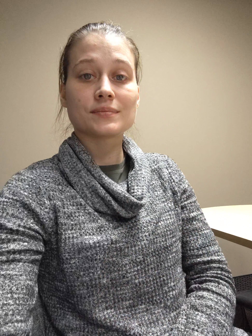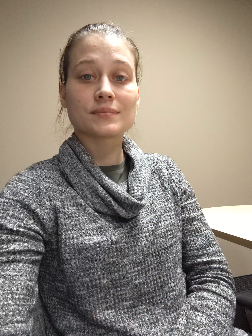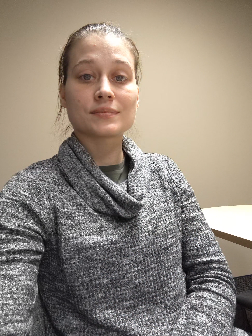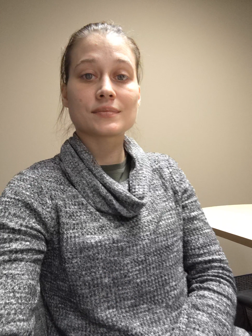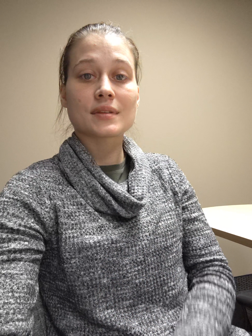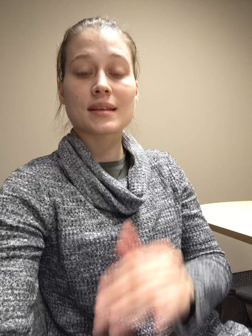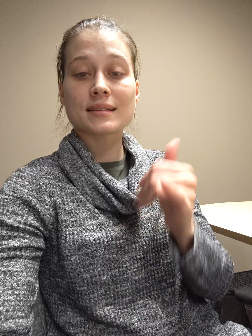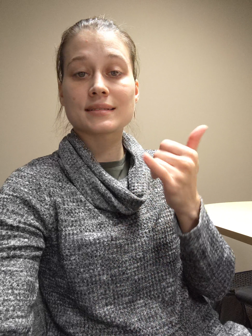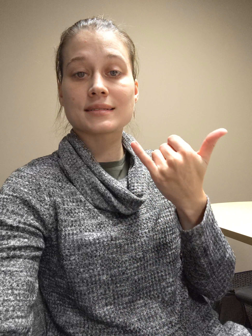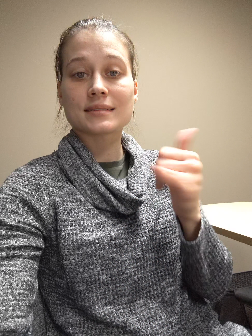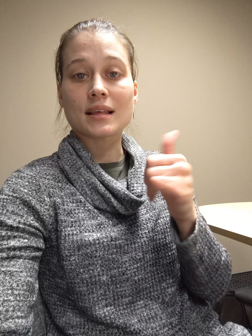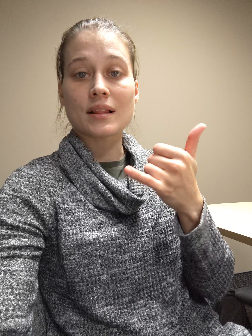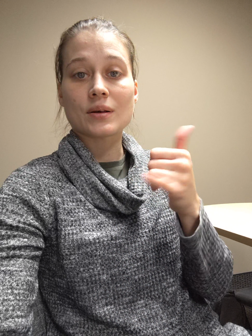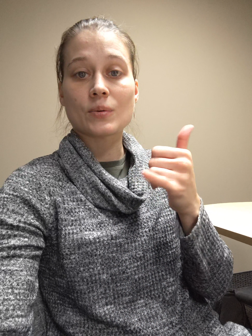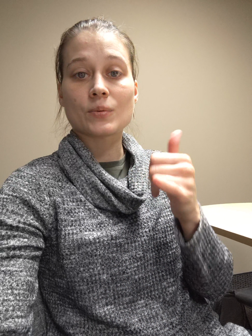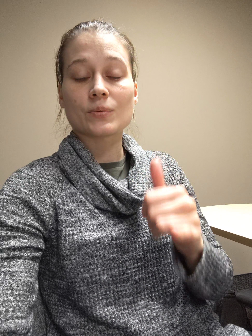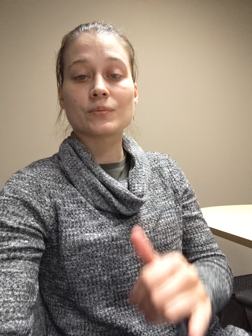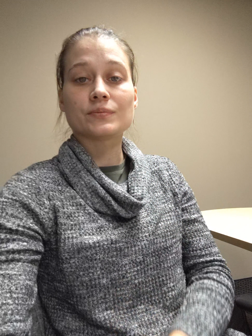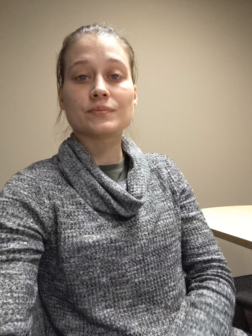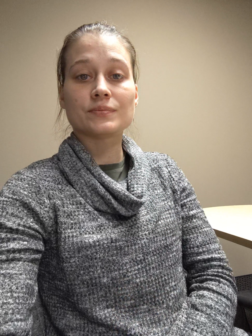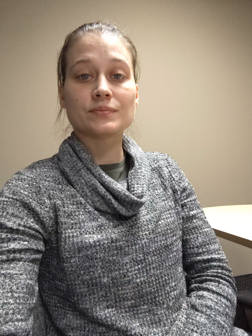yellow